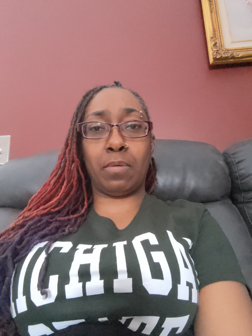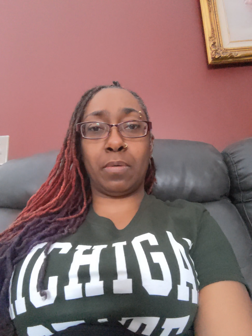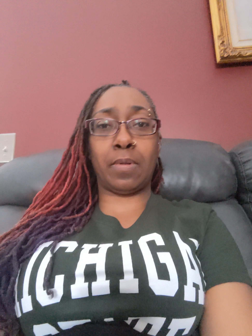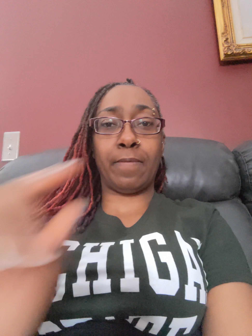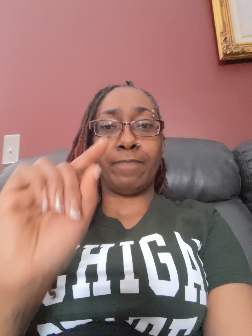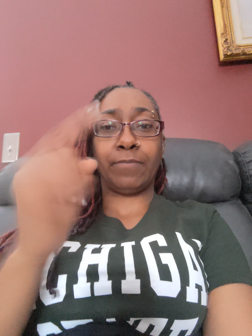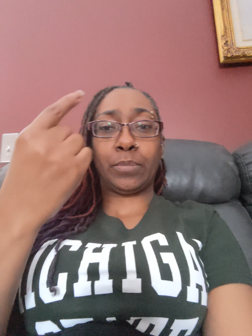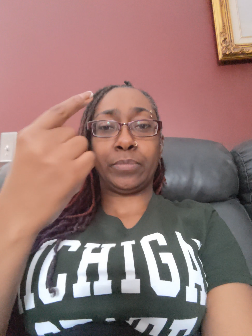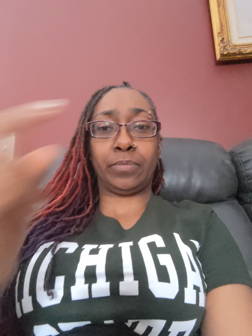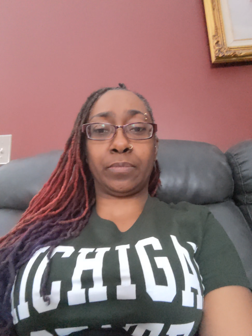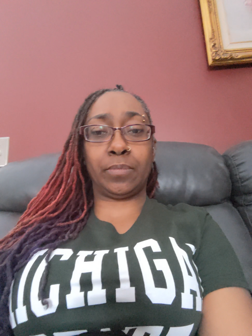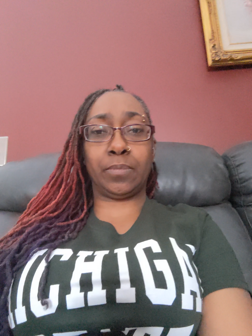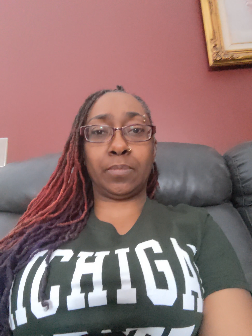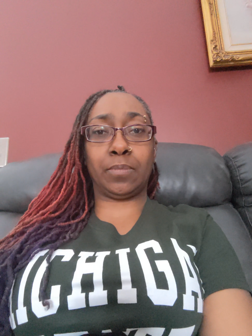first